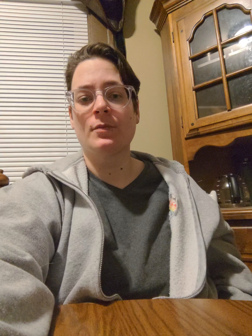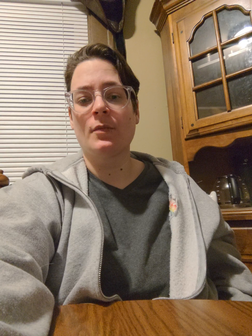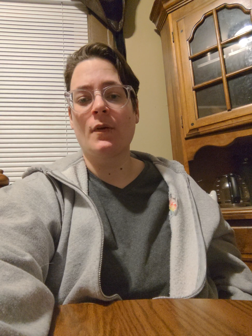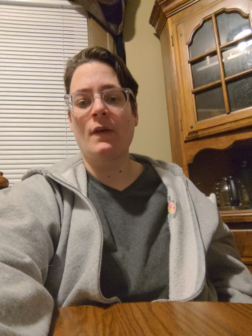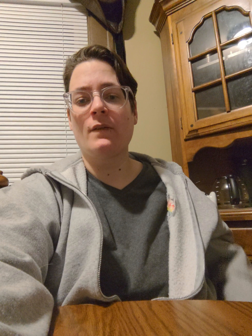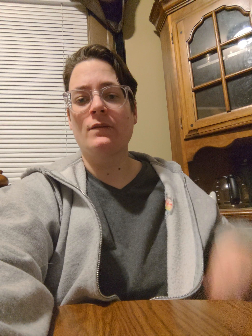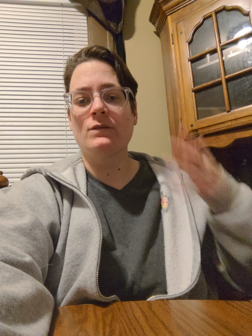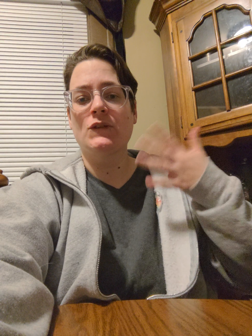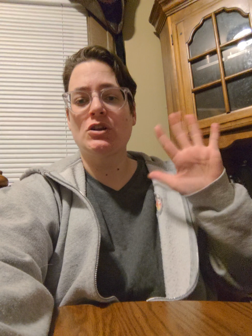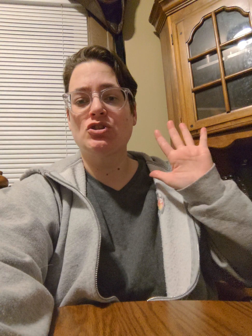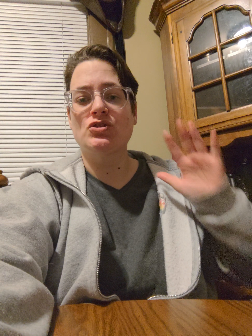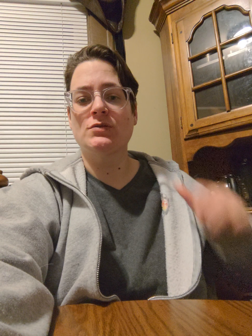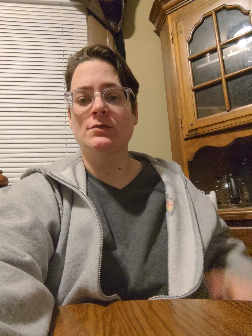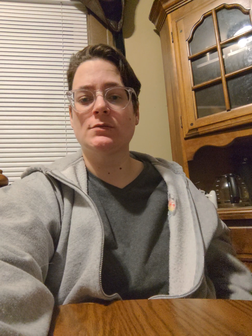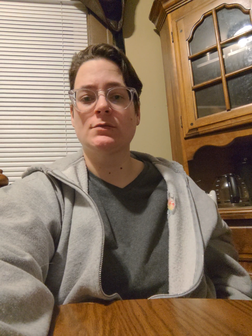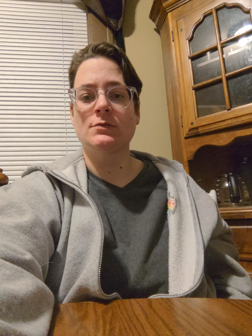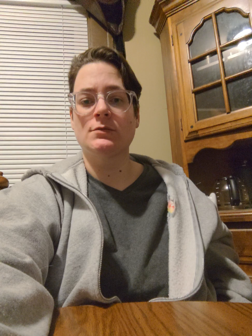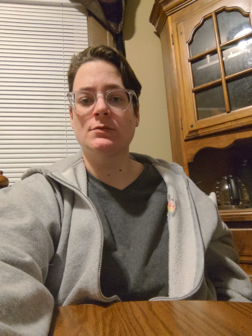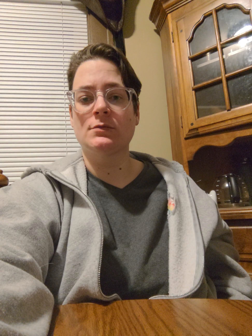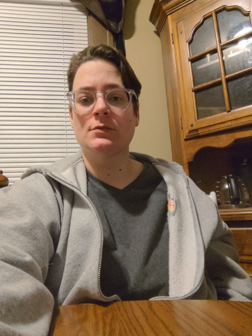finish